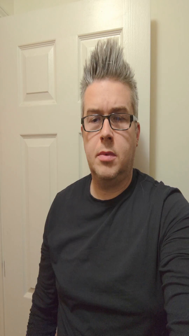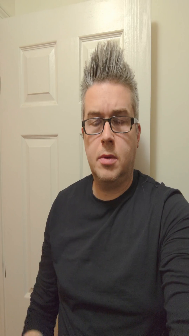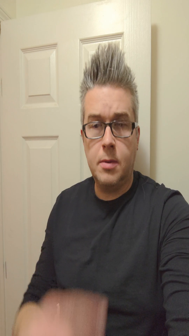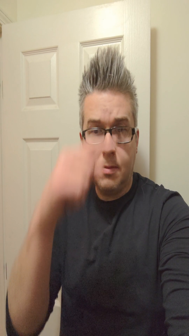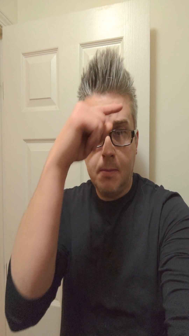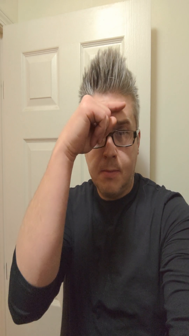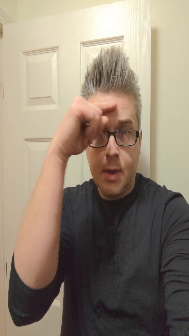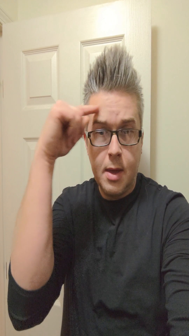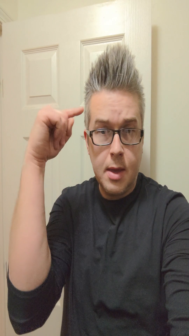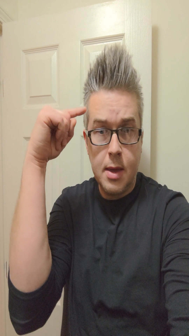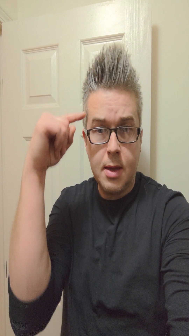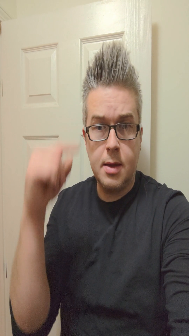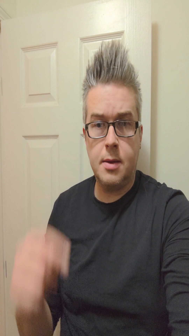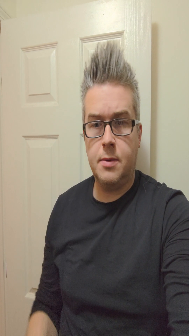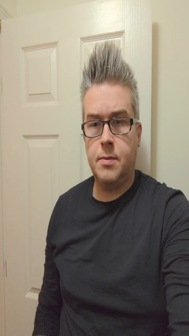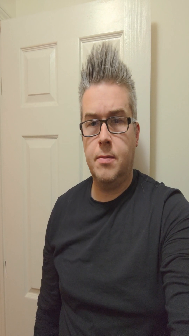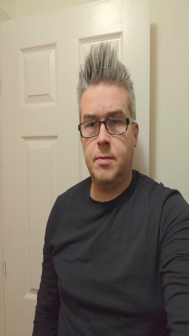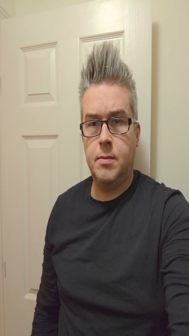black